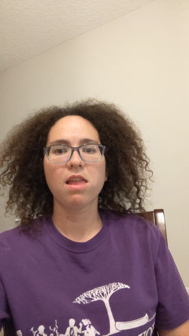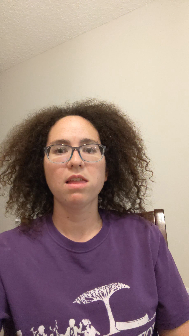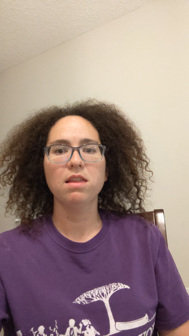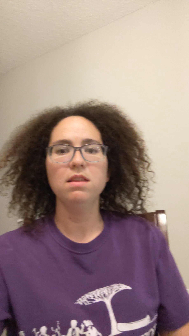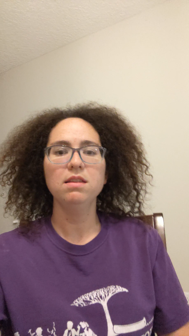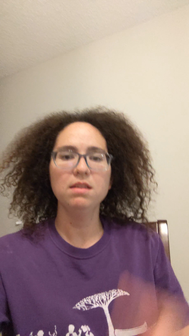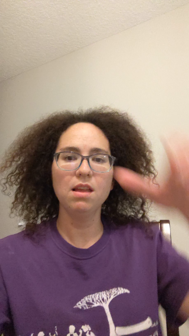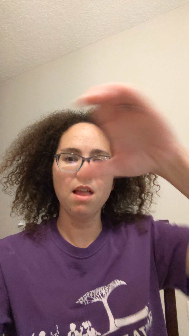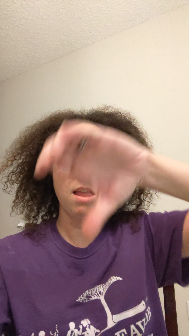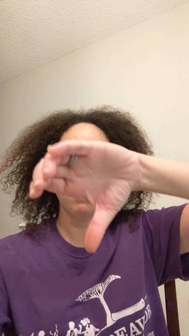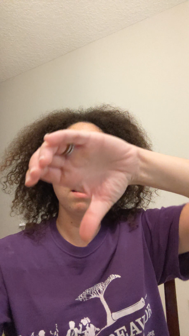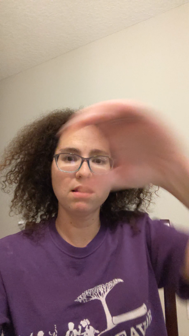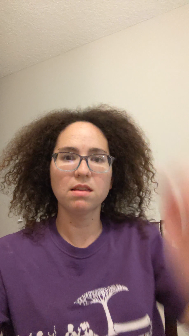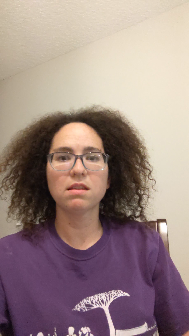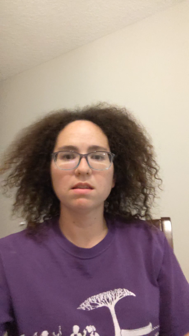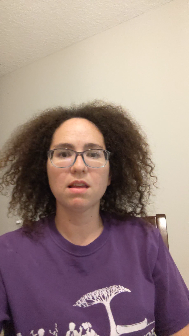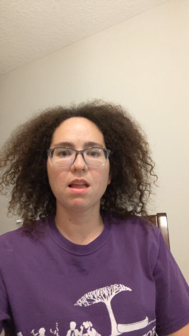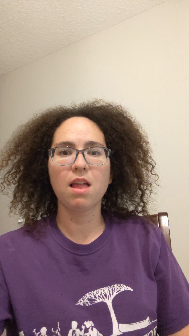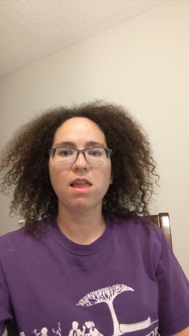pour